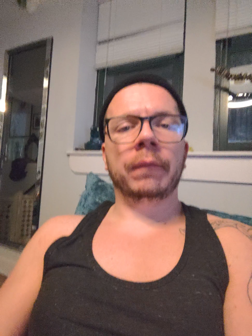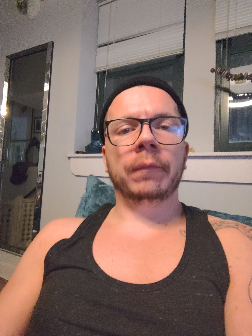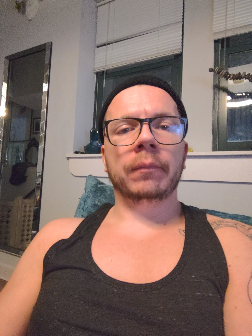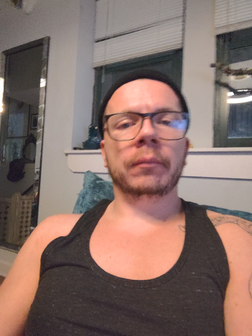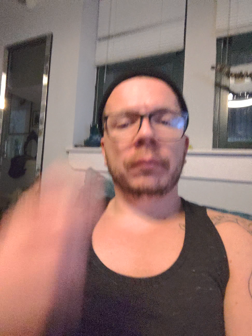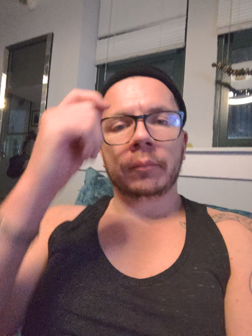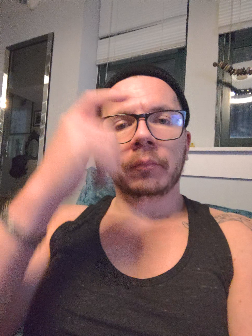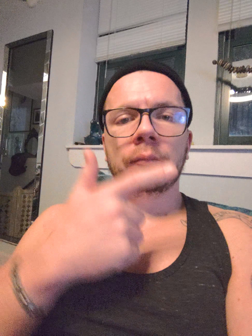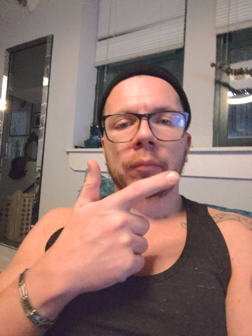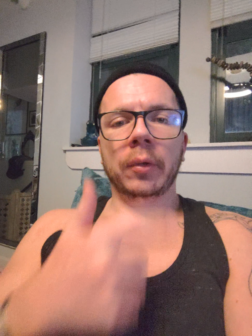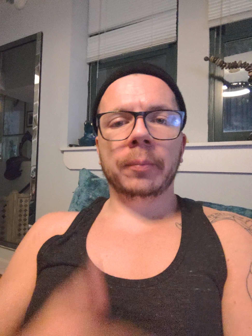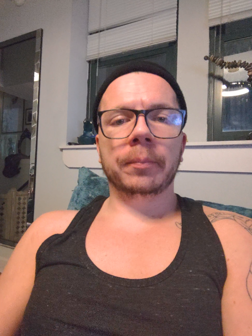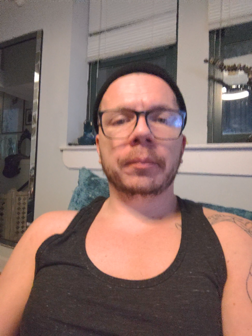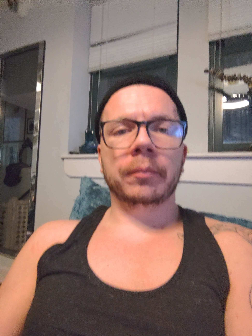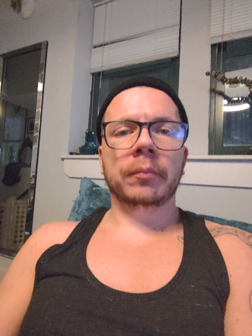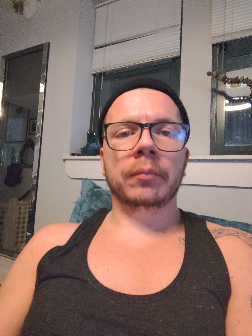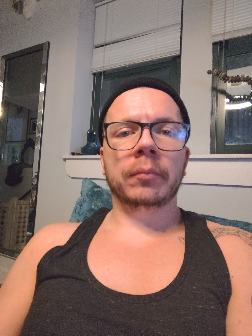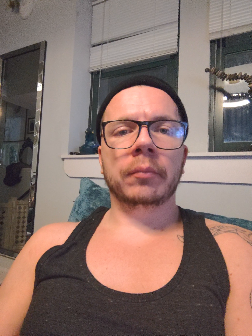brother